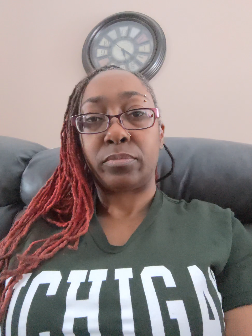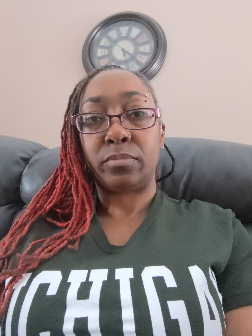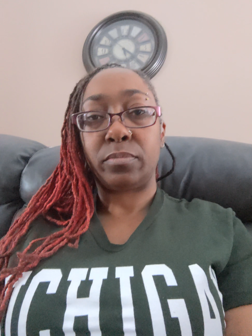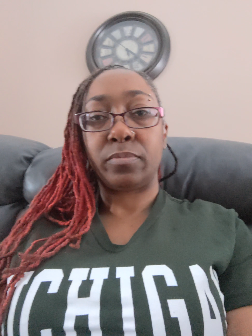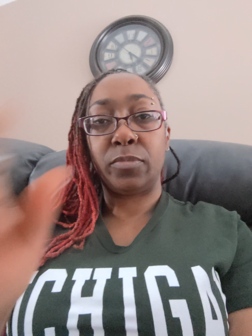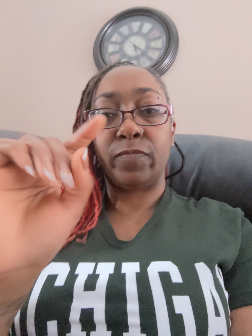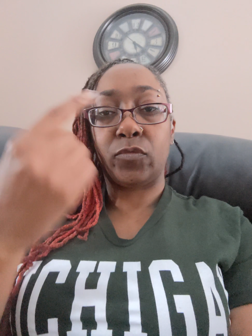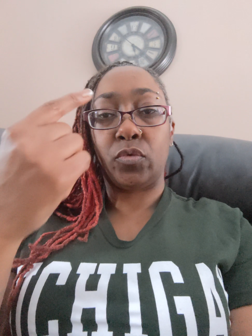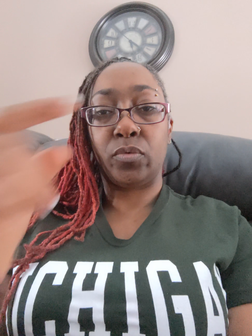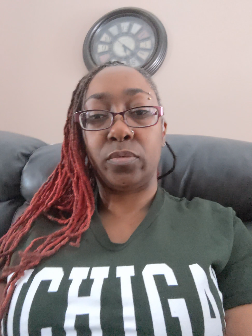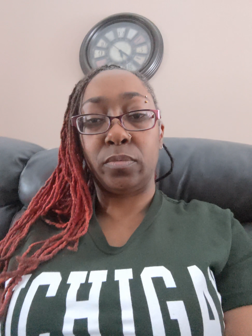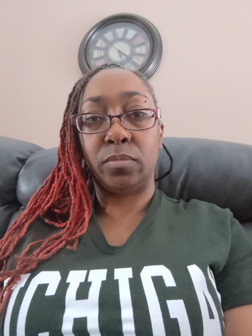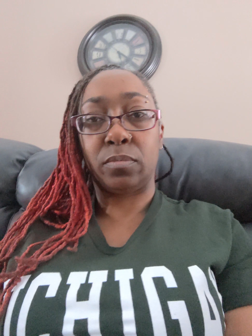first